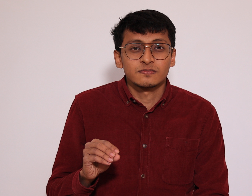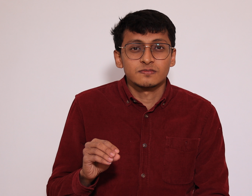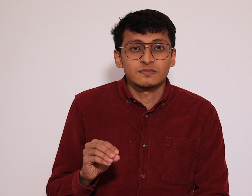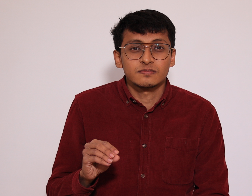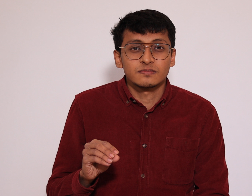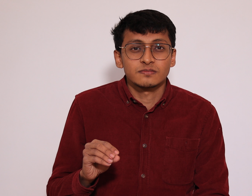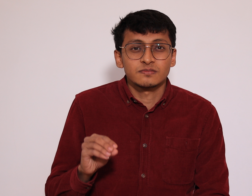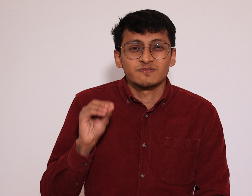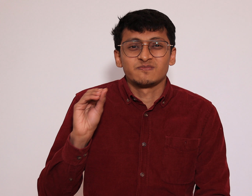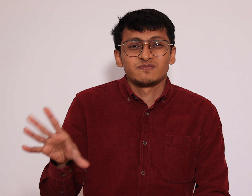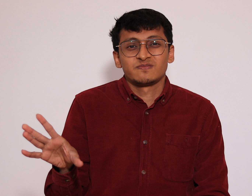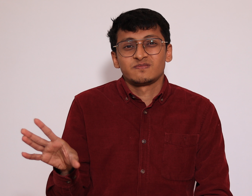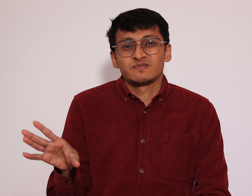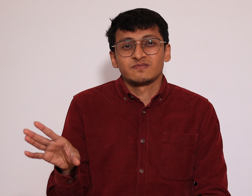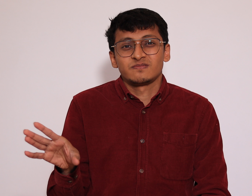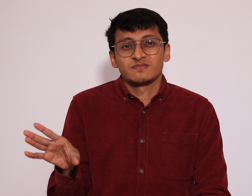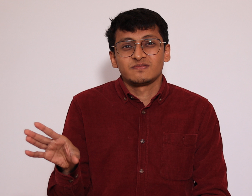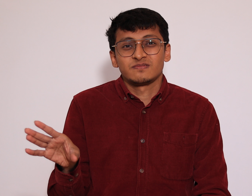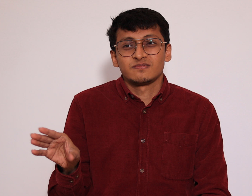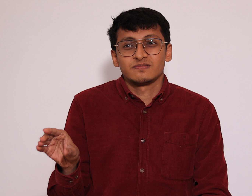bad